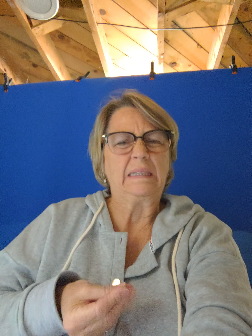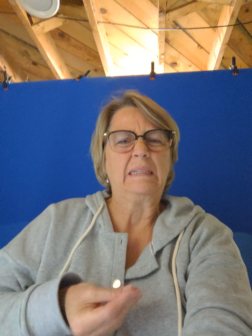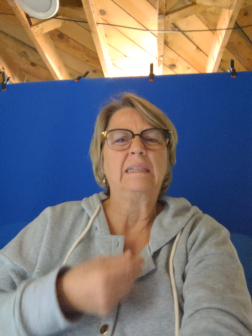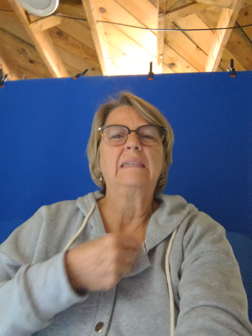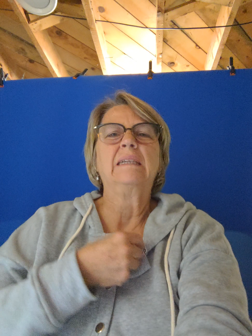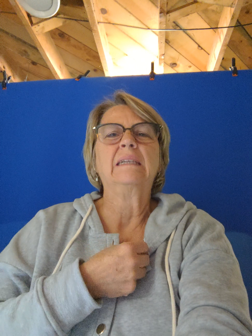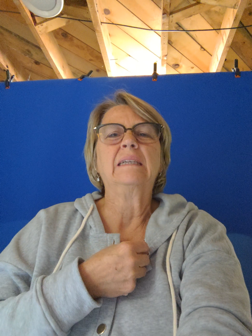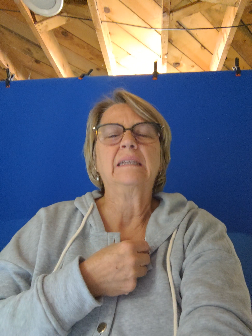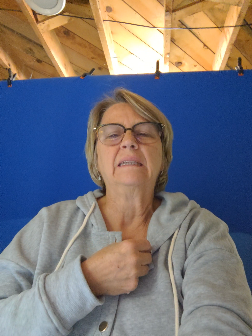wet